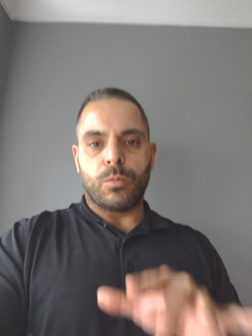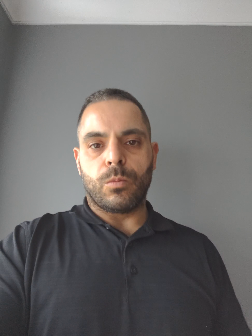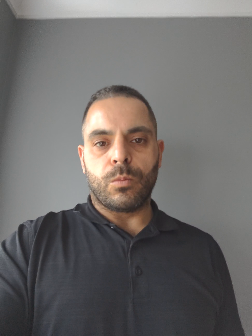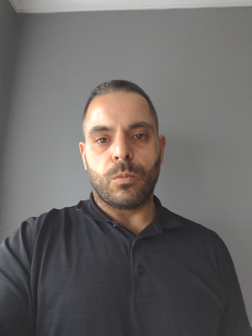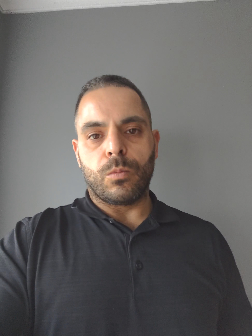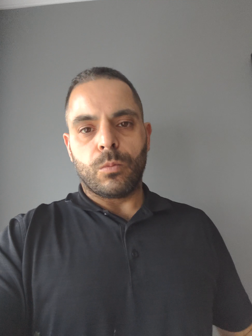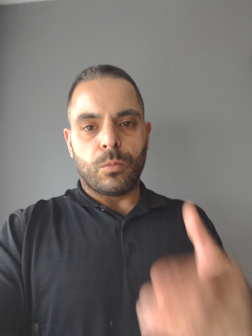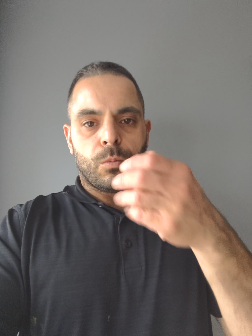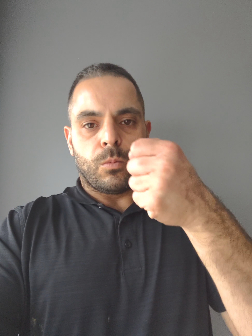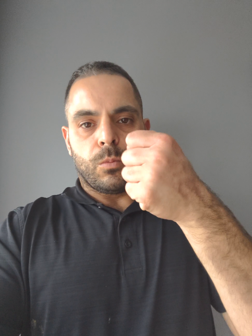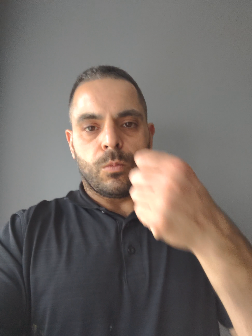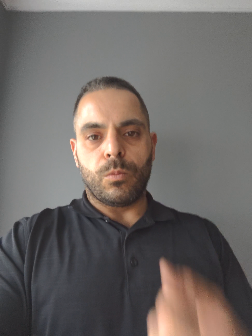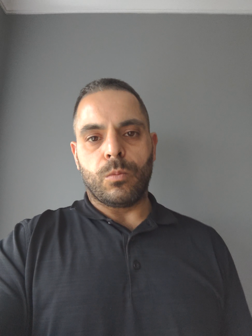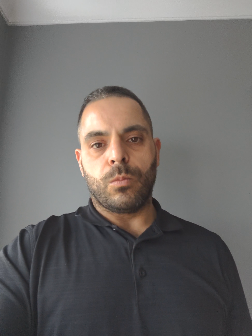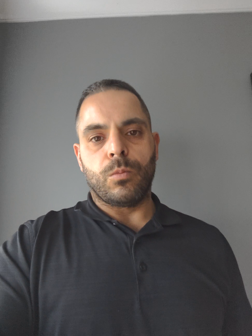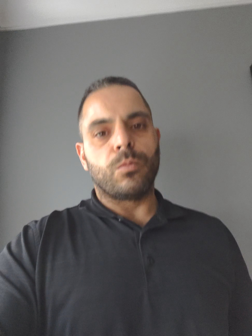milk